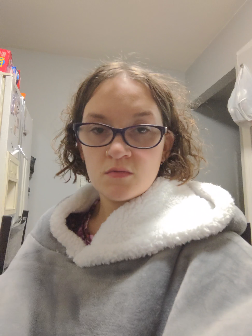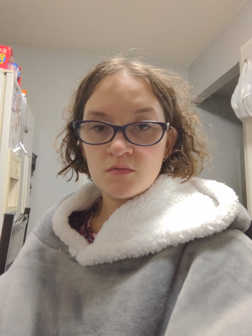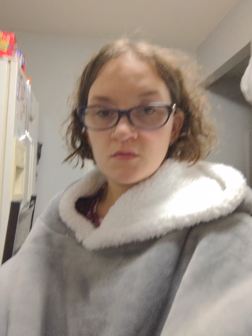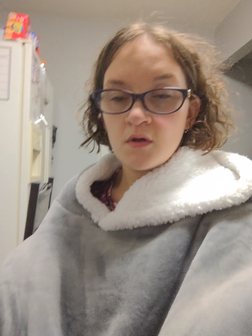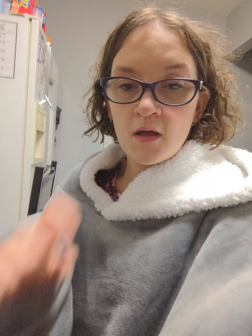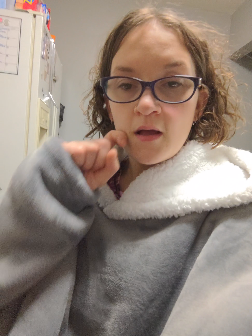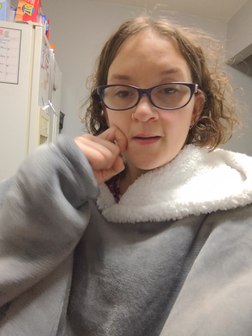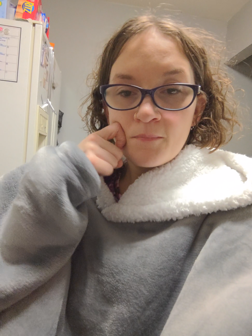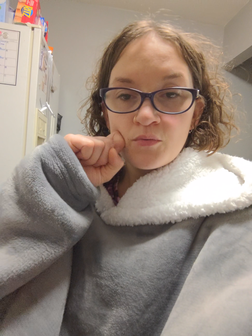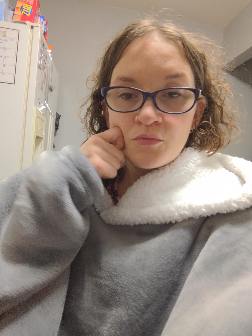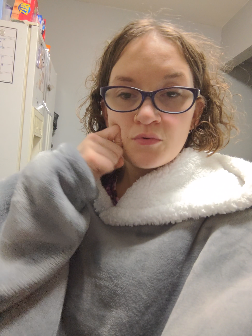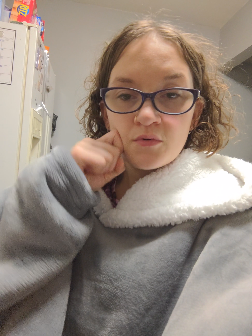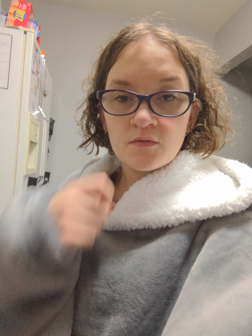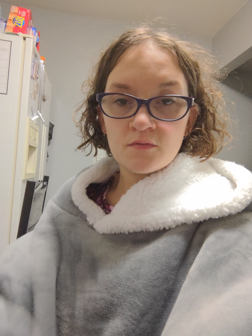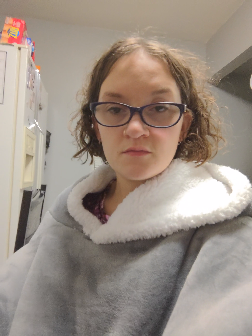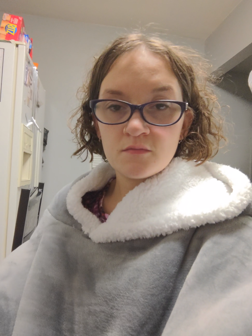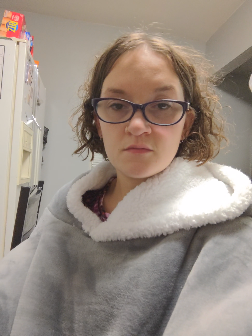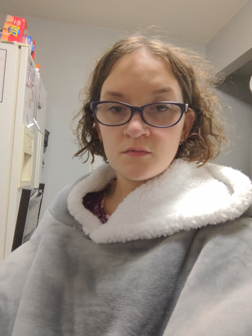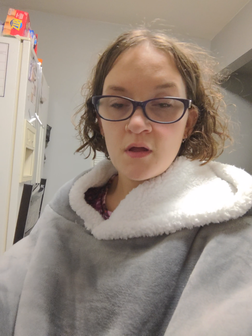apple